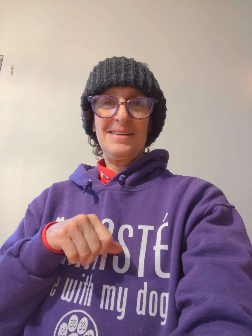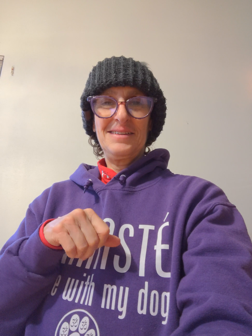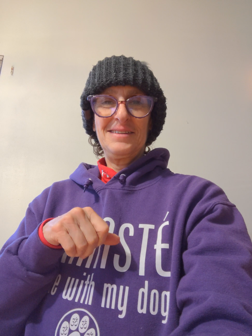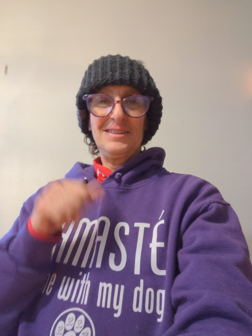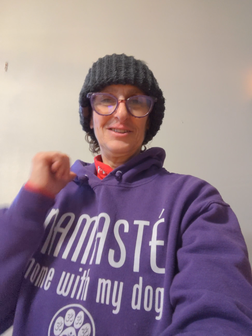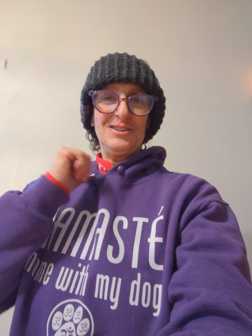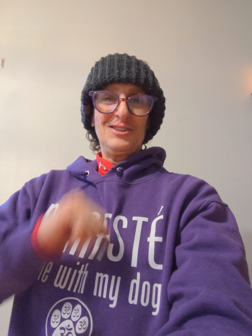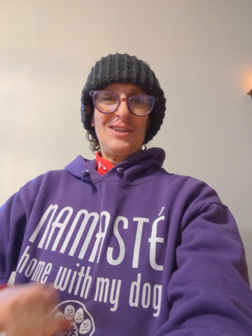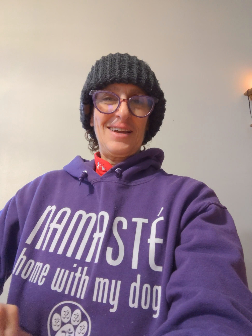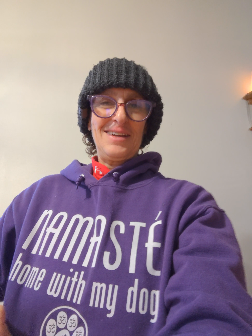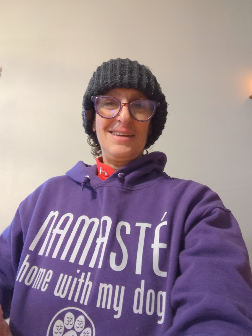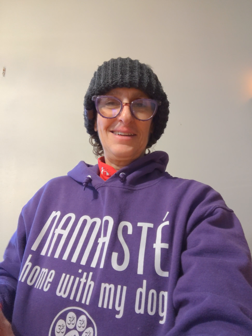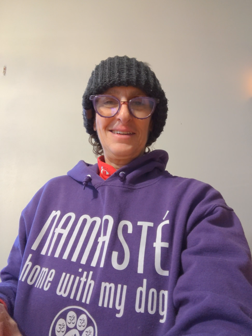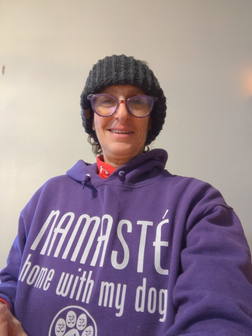jacket